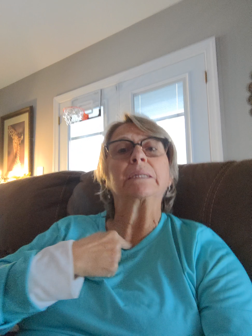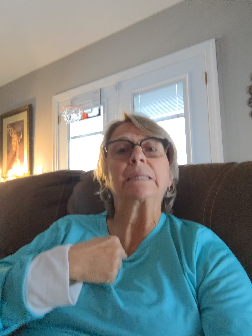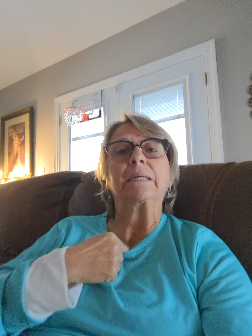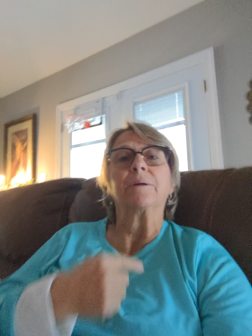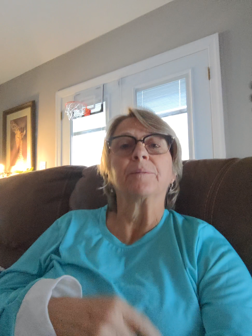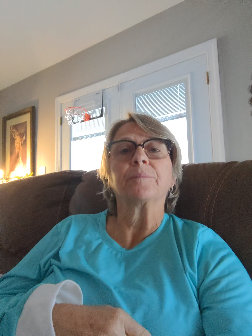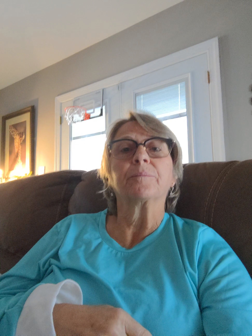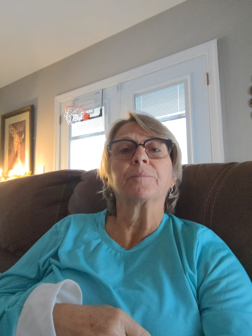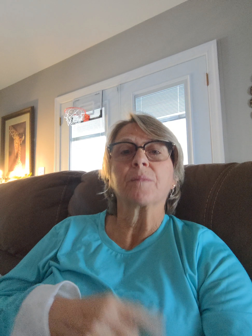thirsty